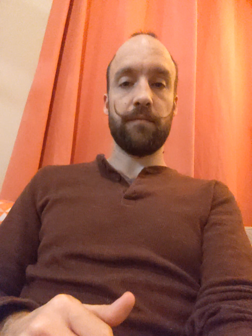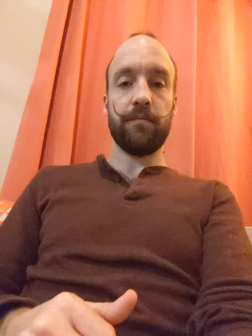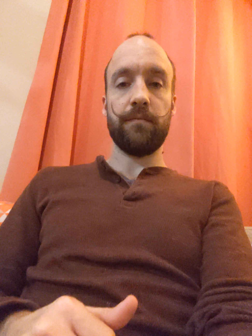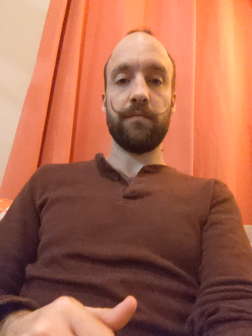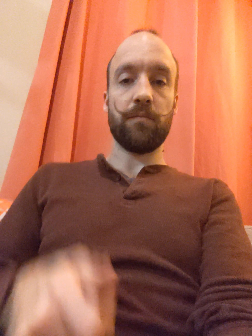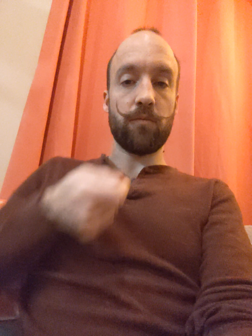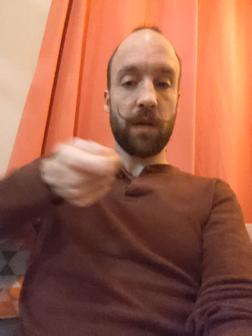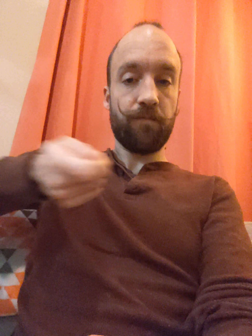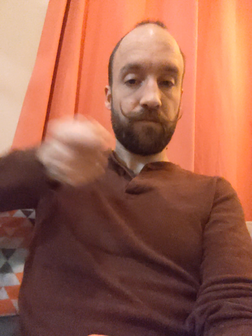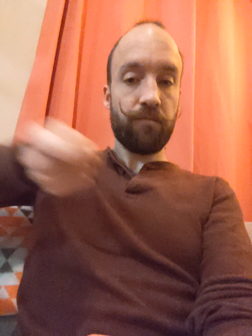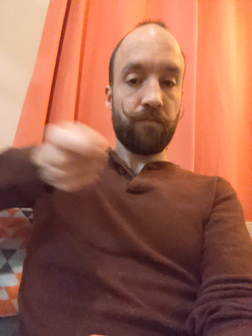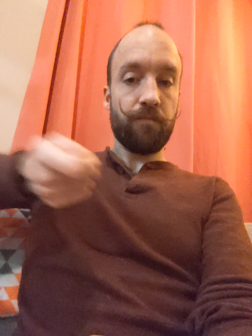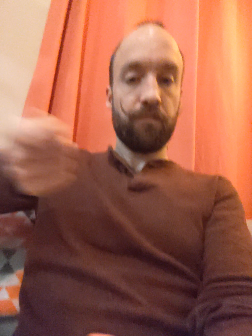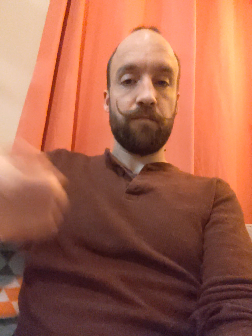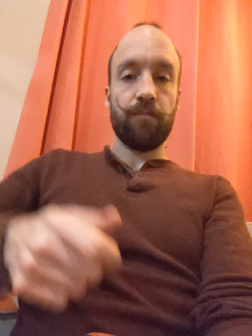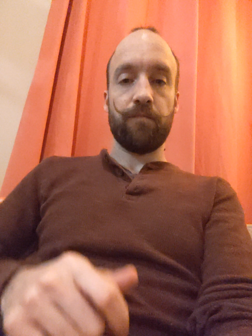vacuum